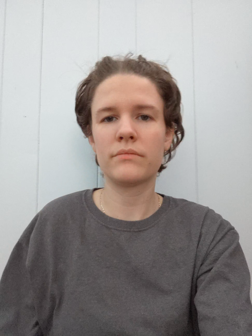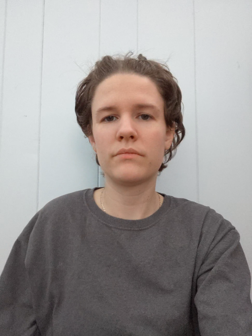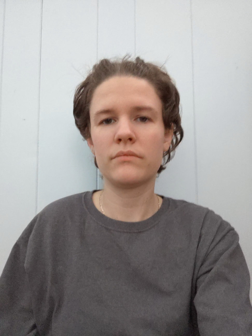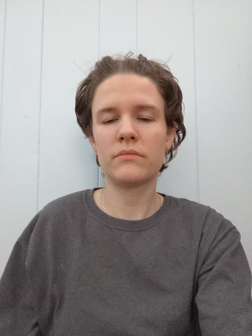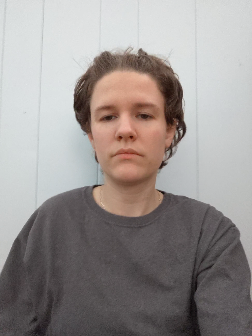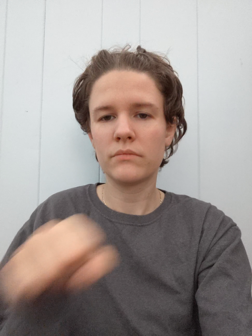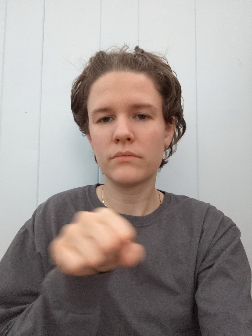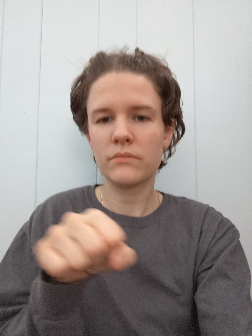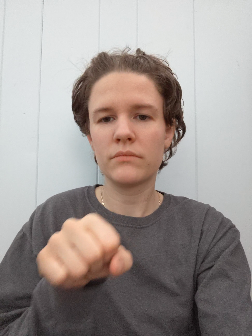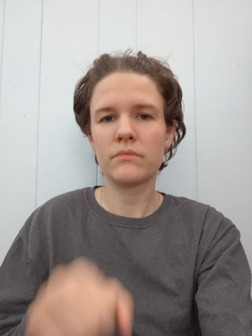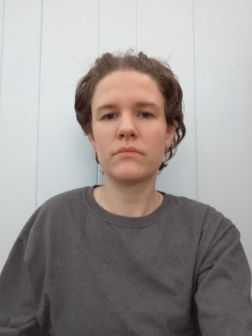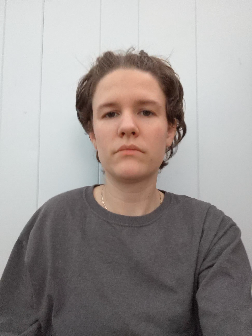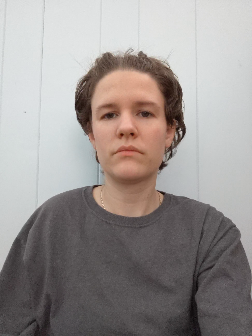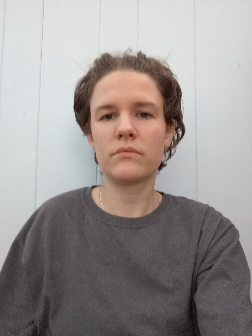shoe